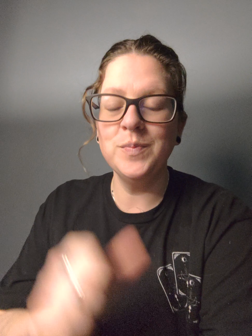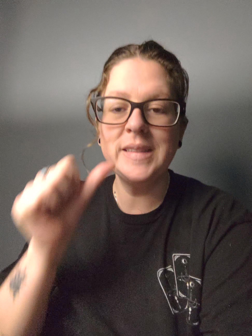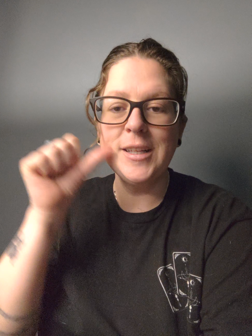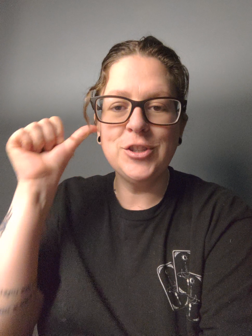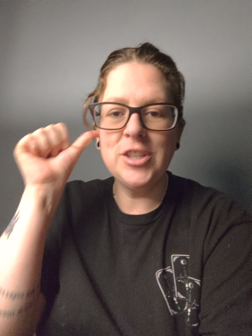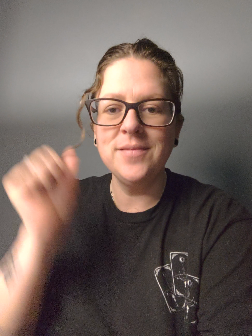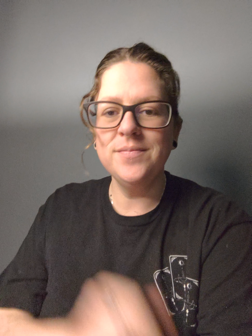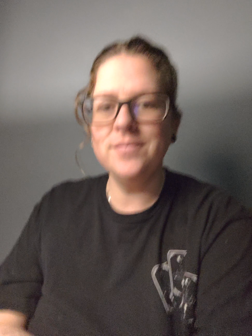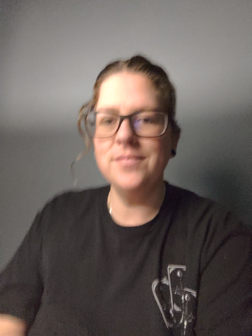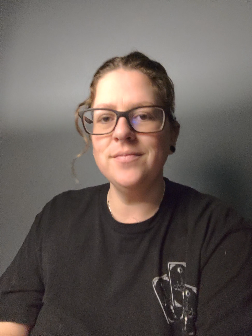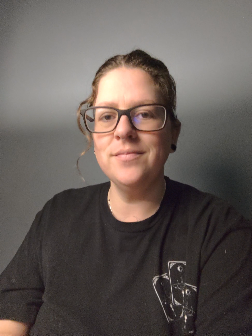yesterday